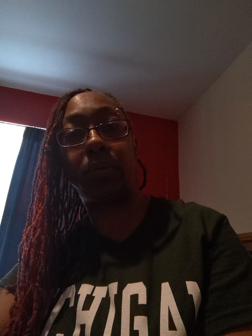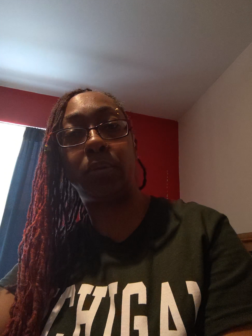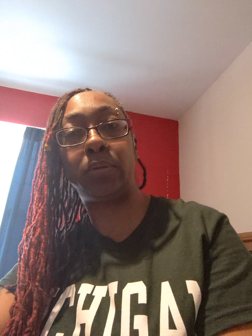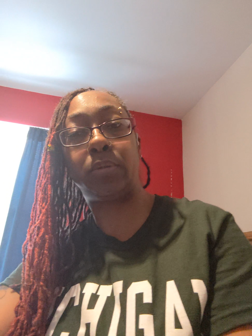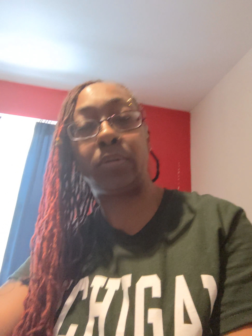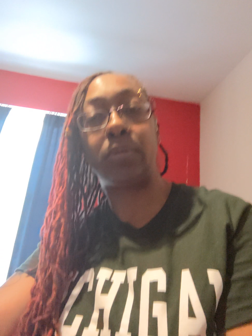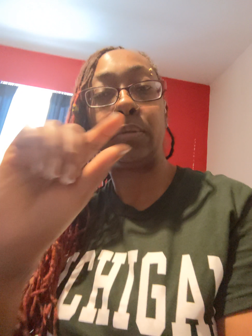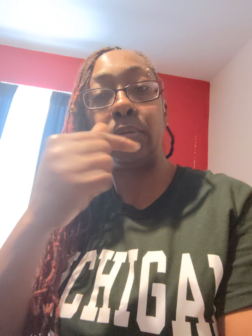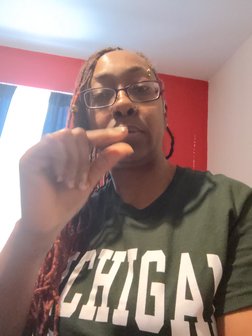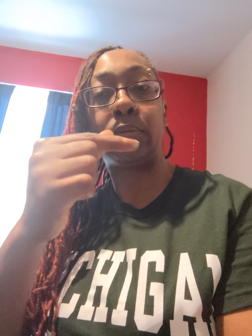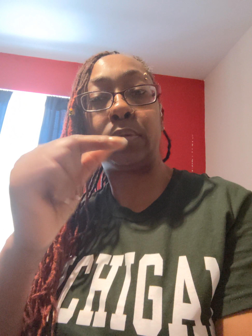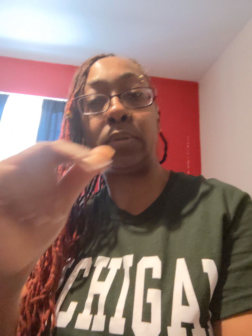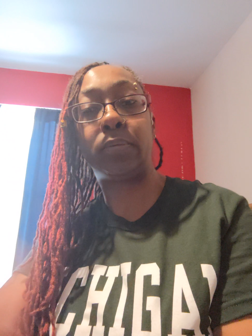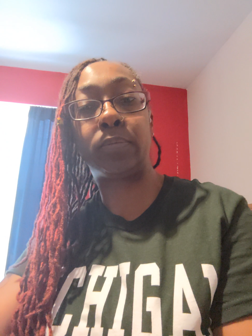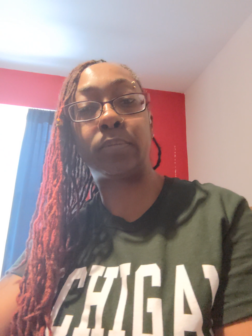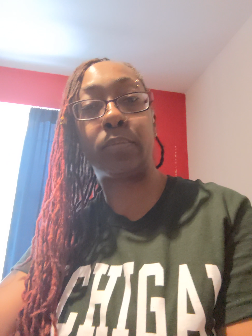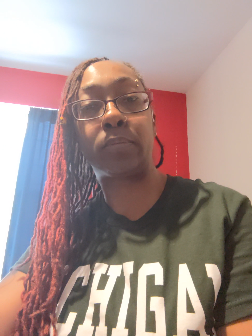green